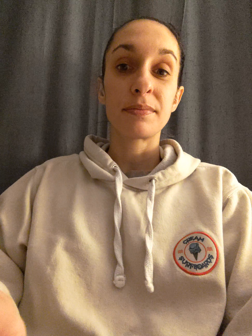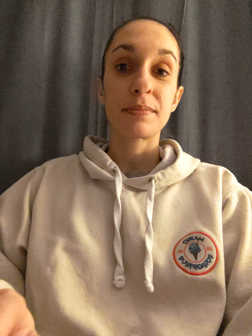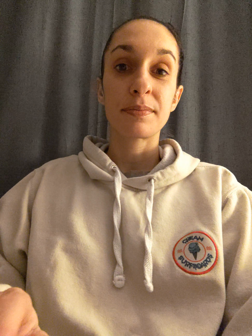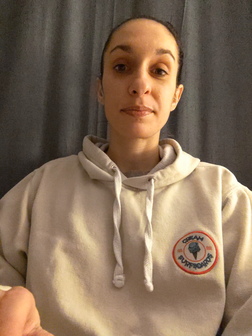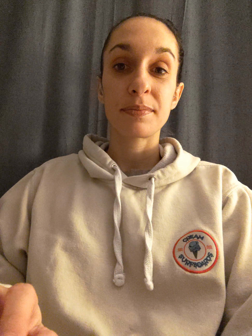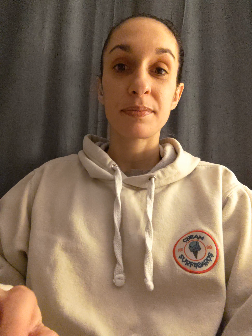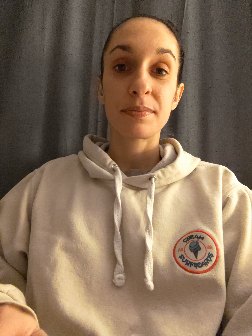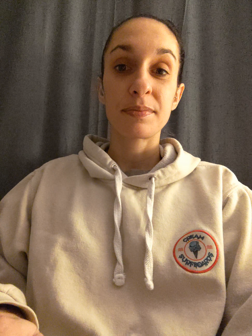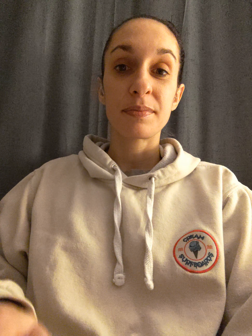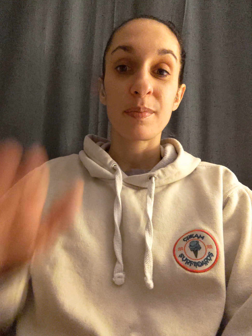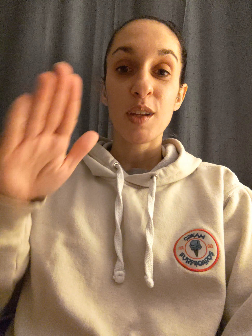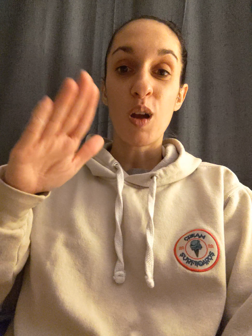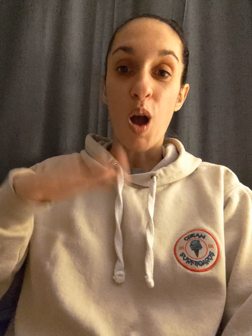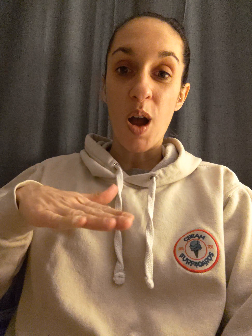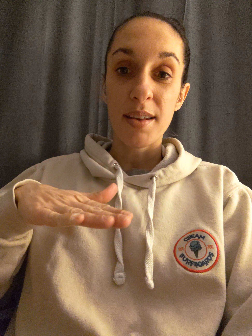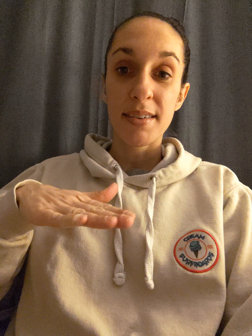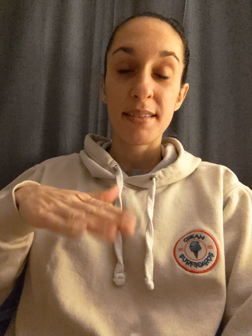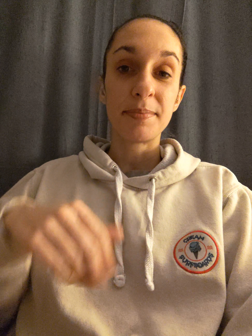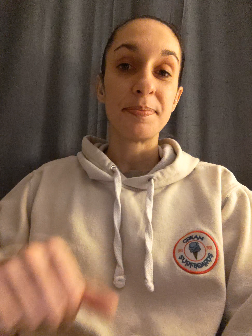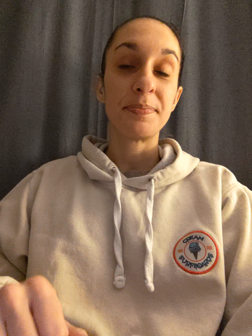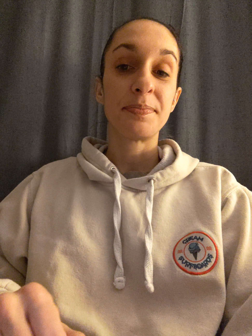on